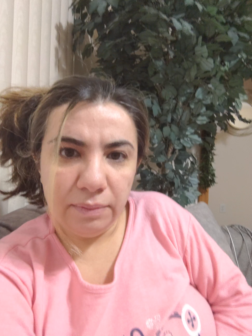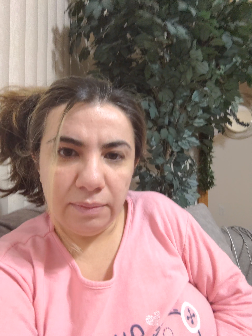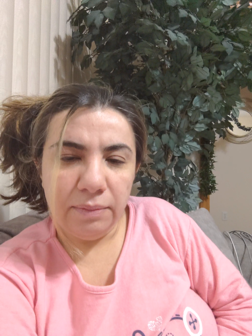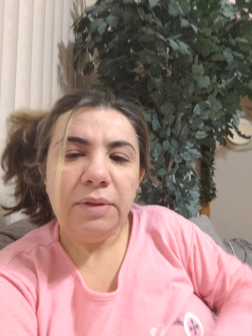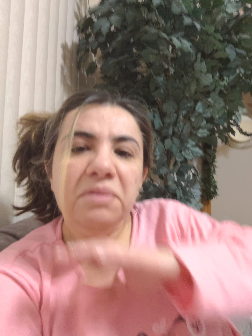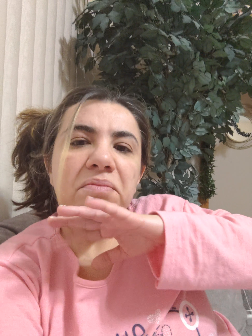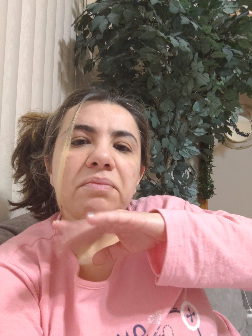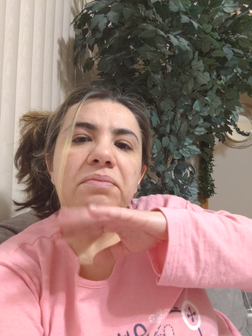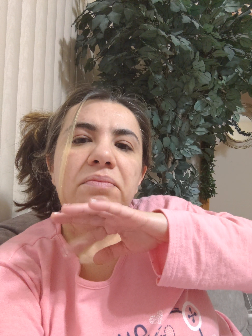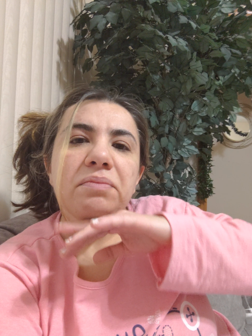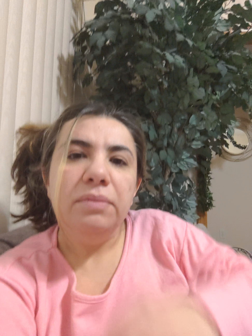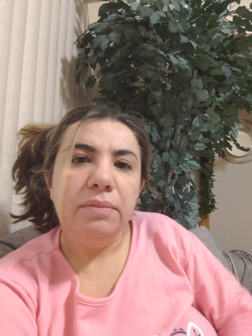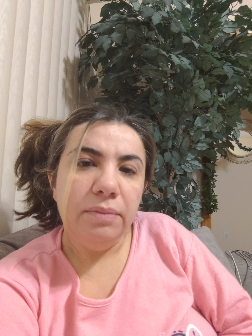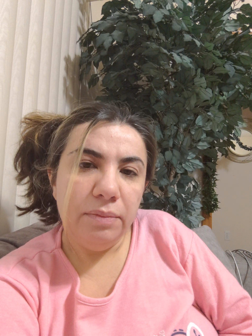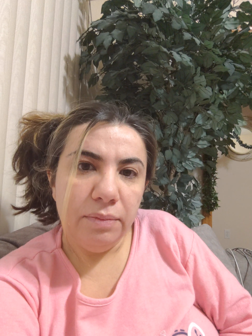dirty